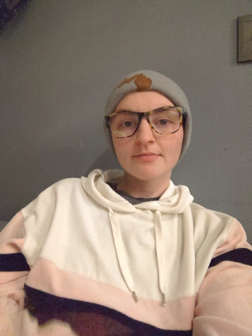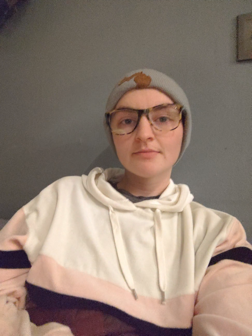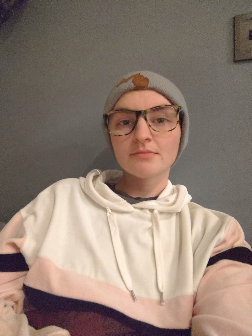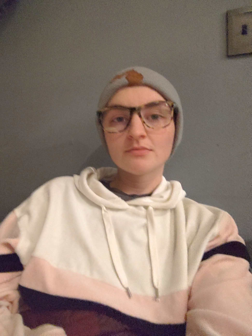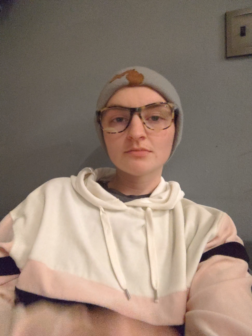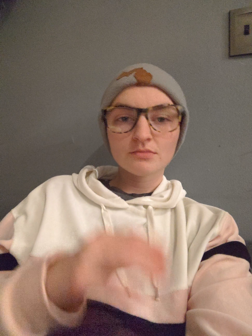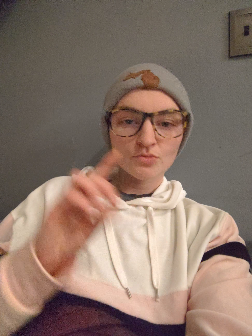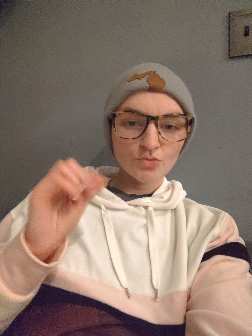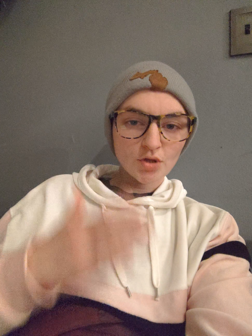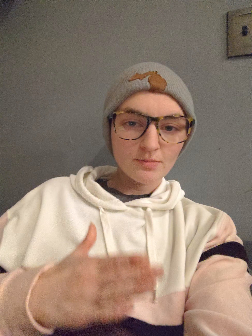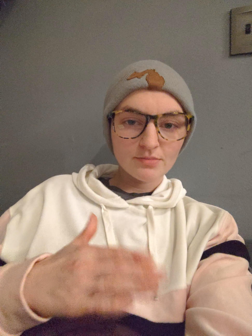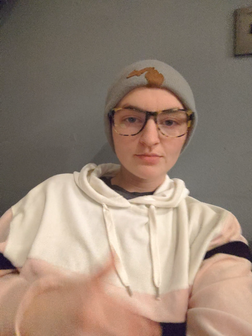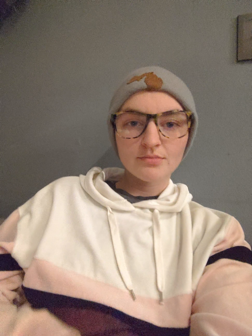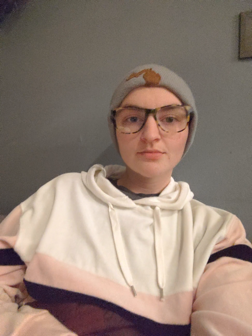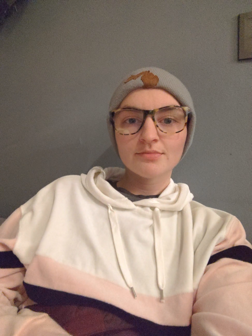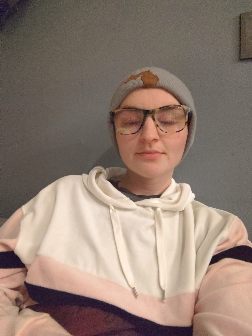dog